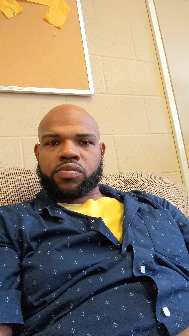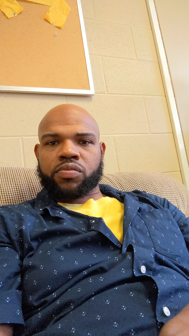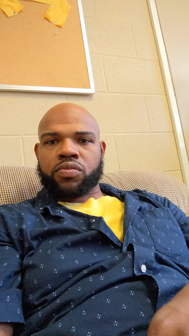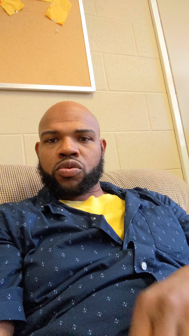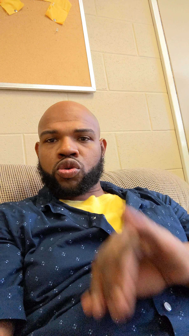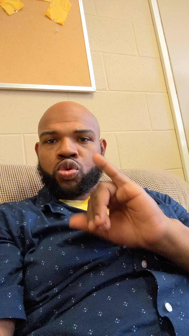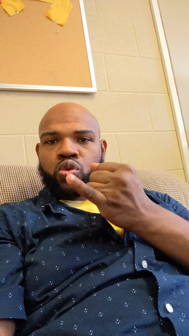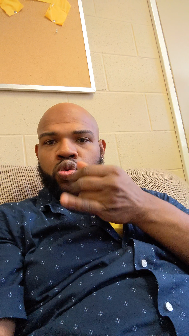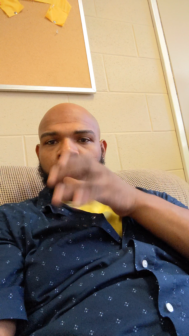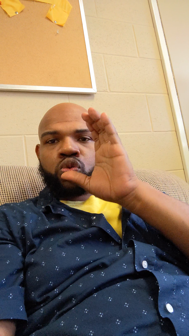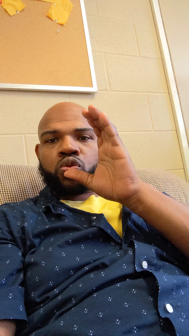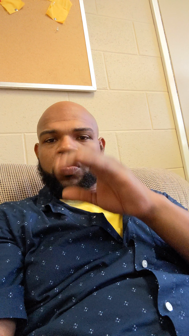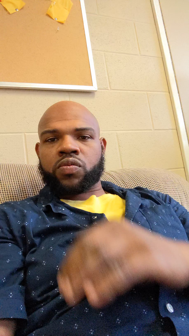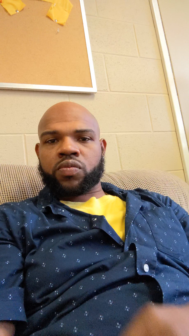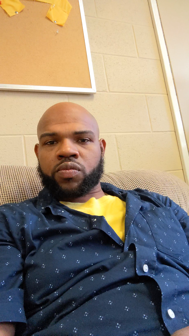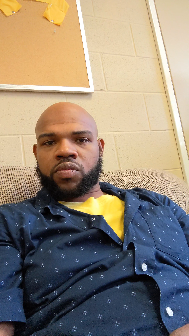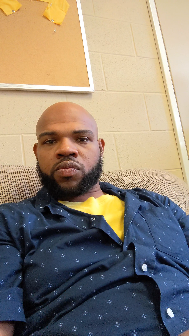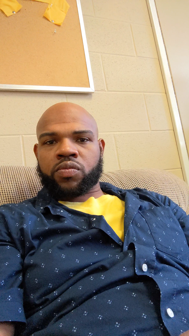juice